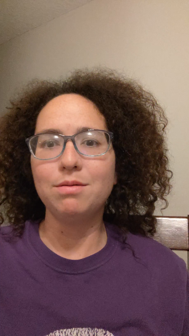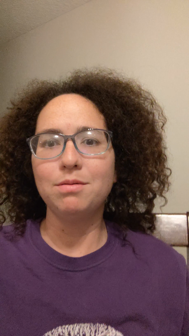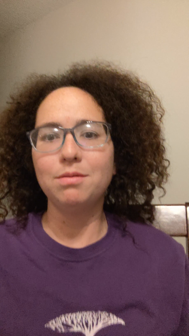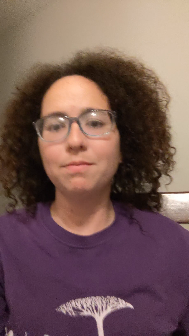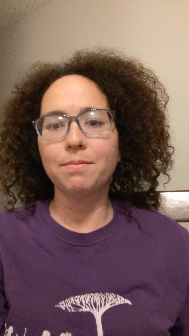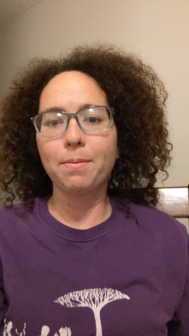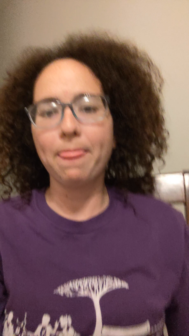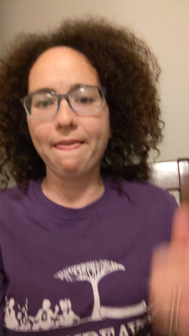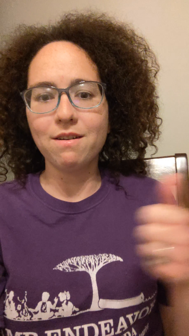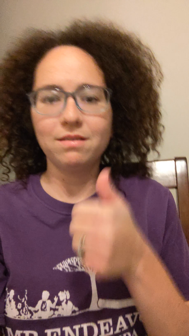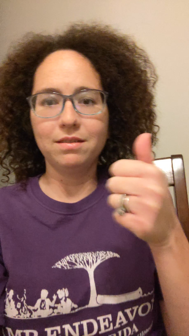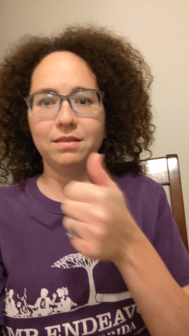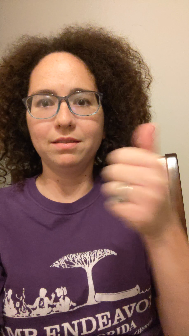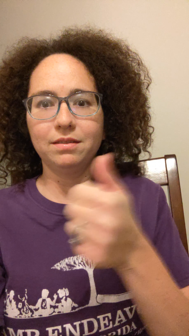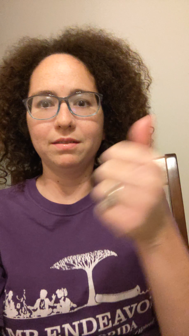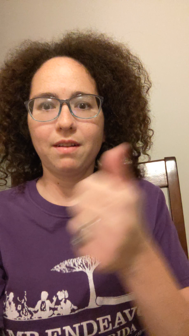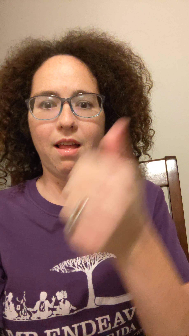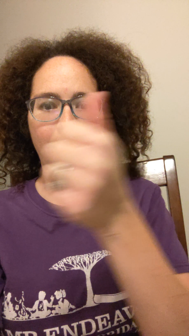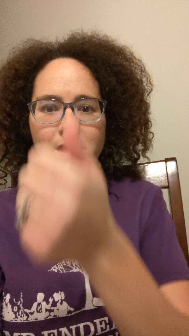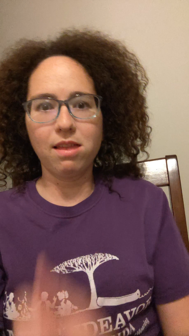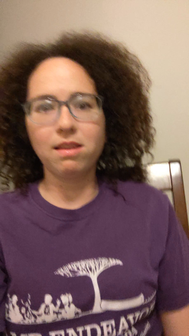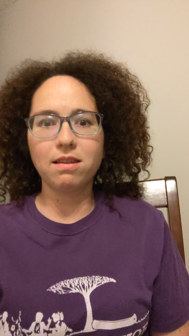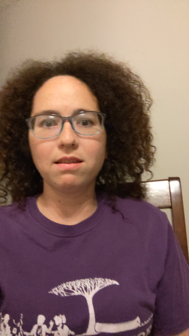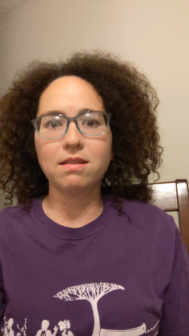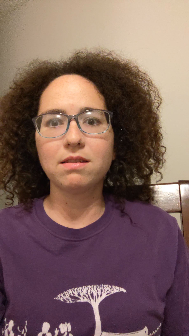chase